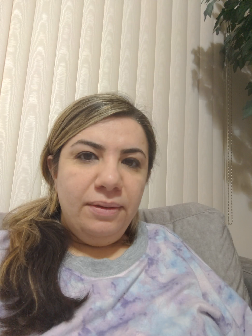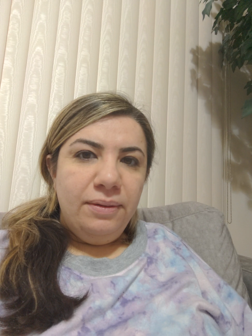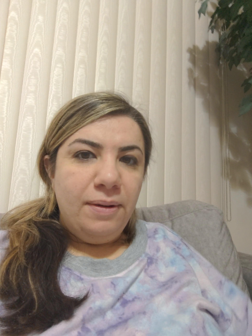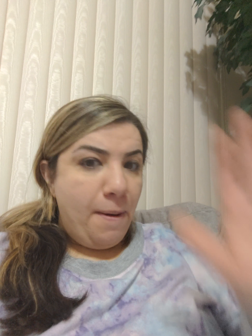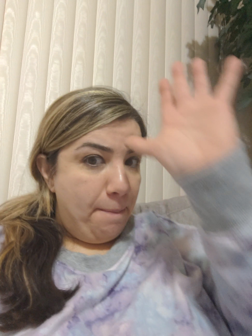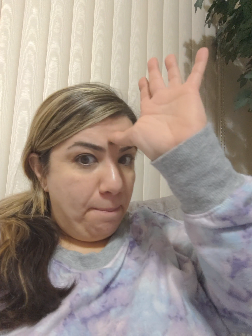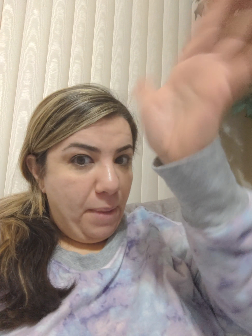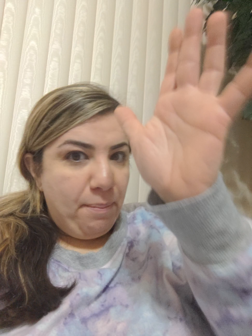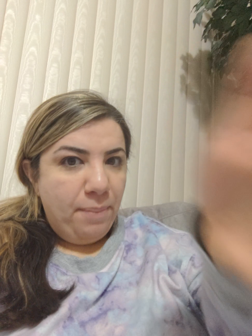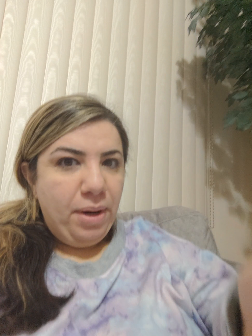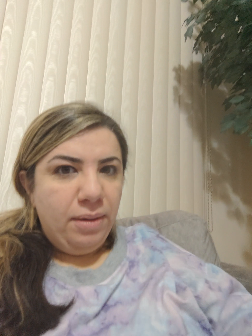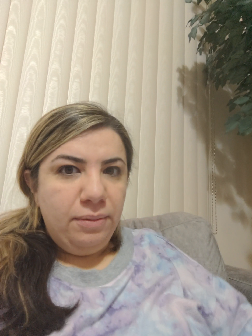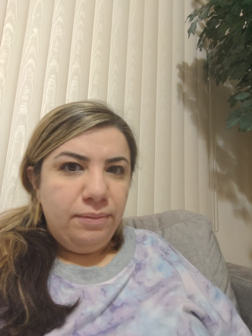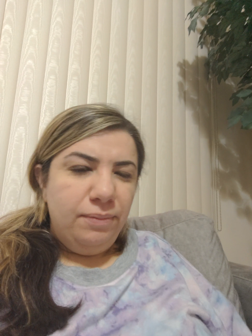grandpa